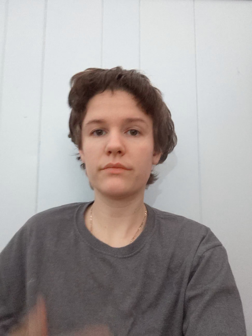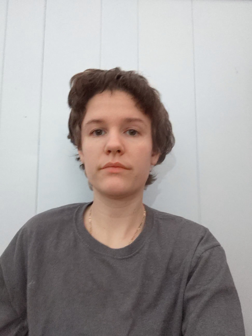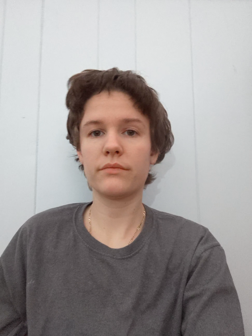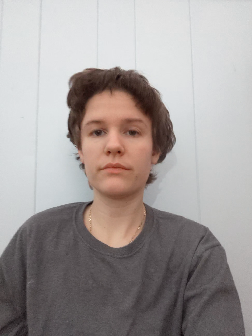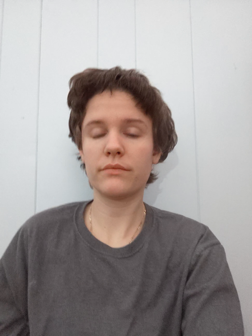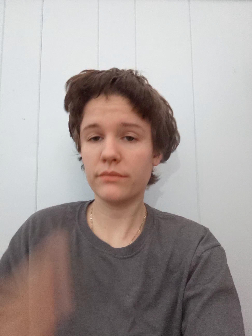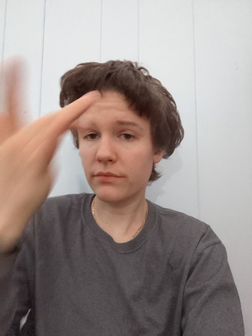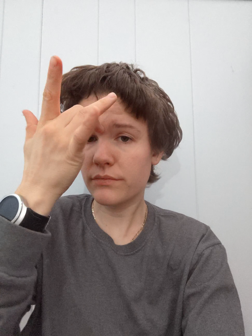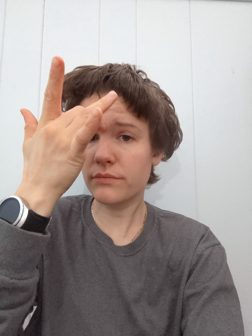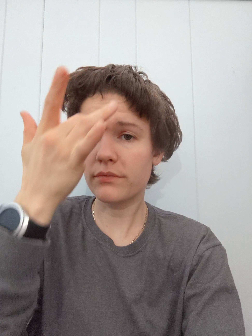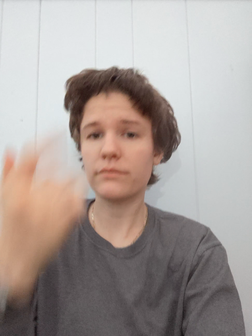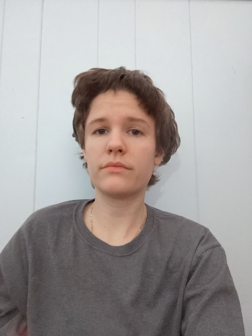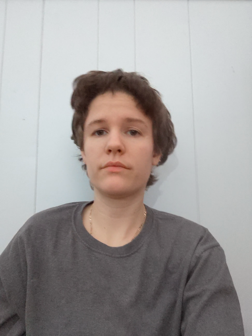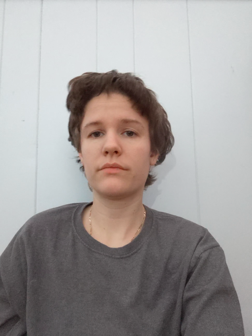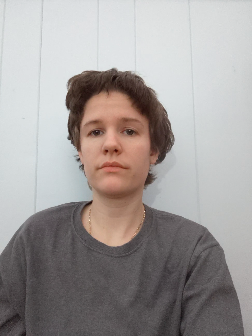sick